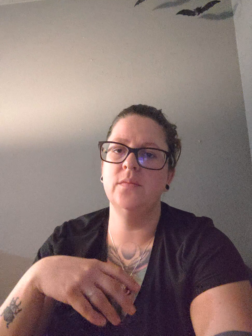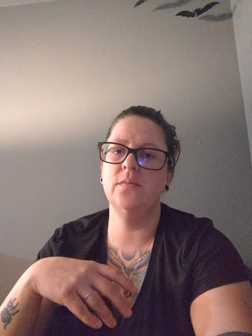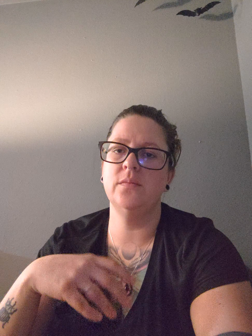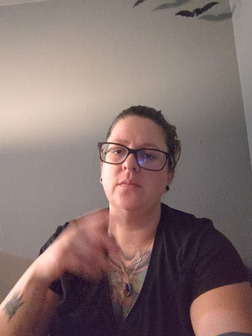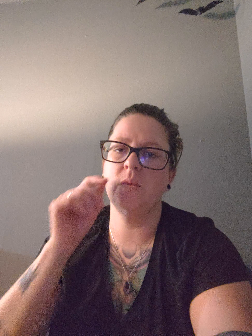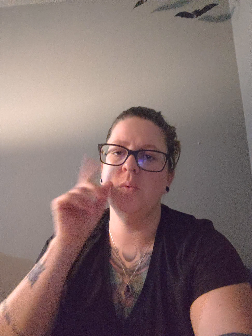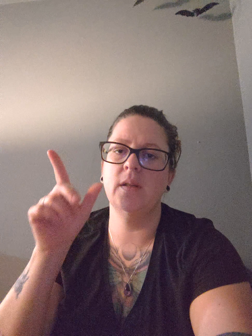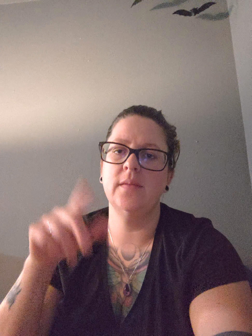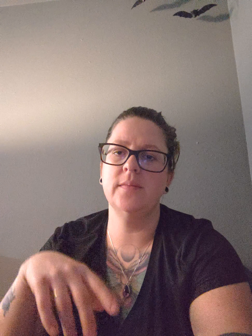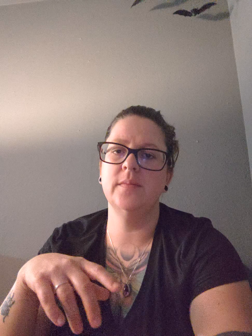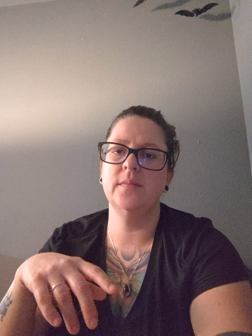wake